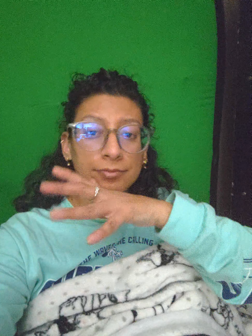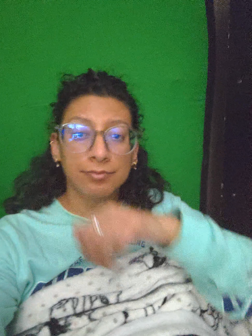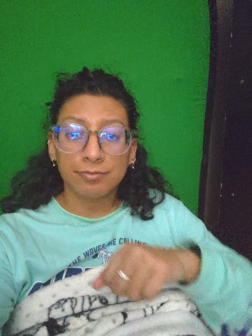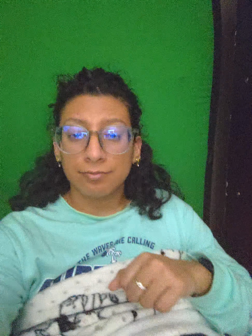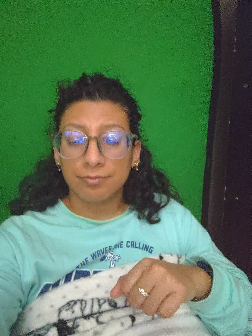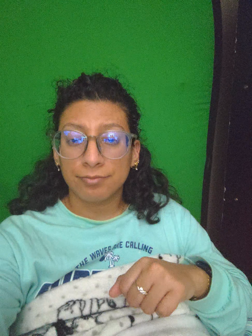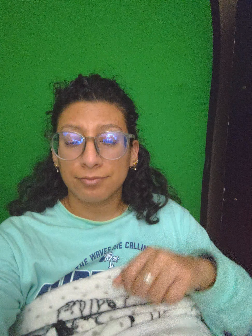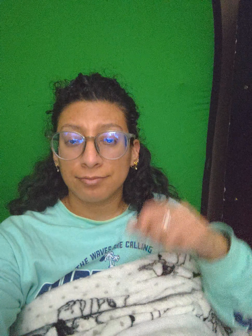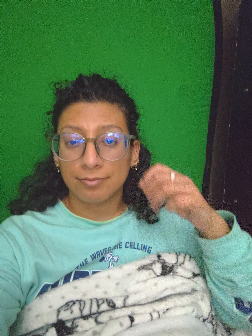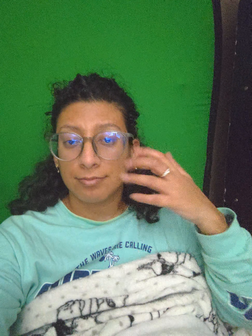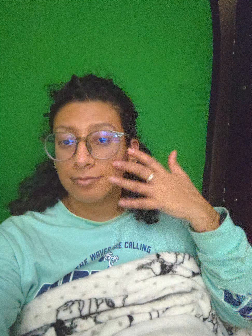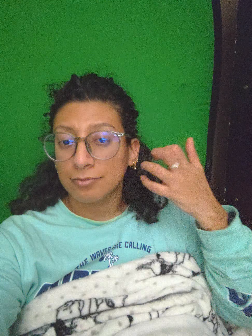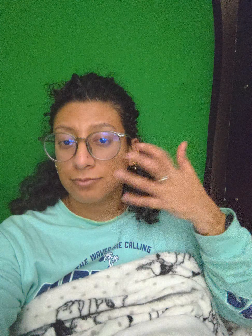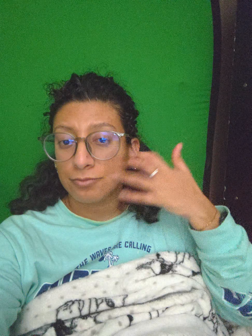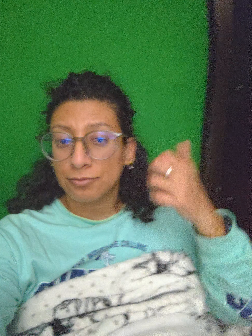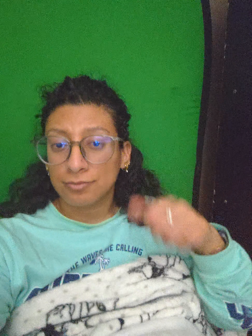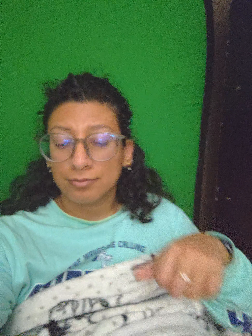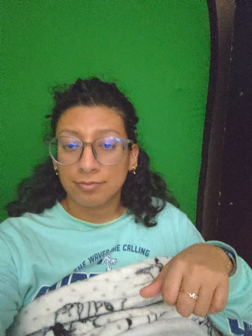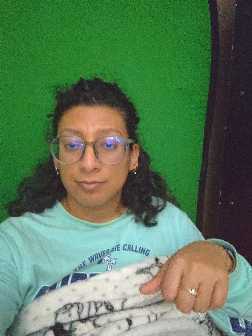tiger